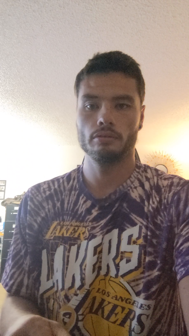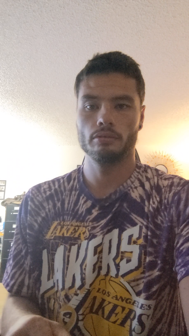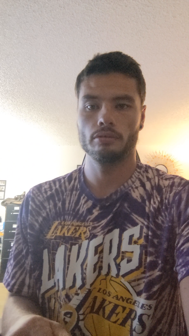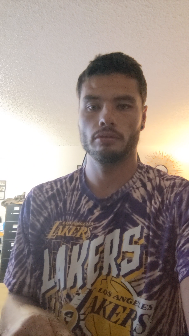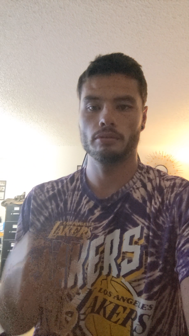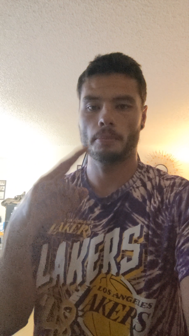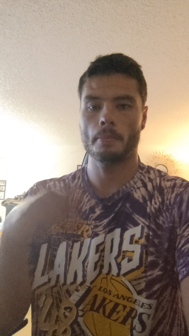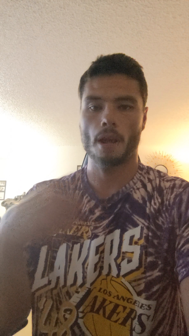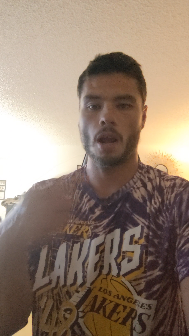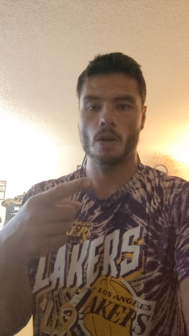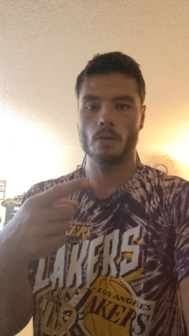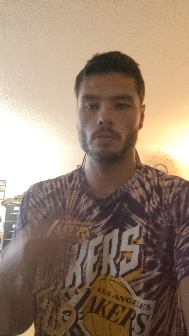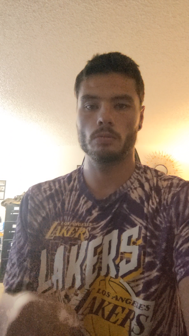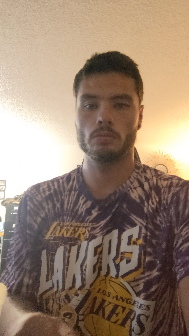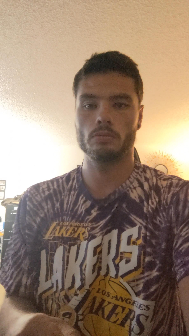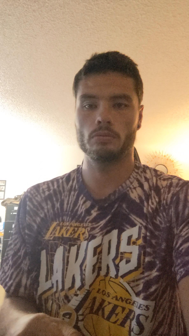about